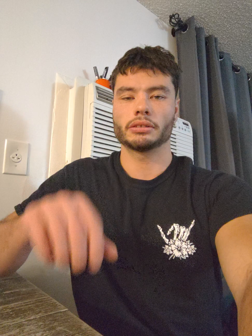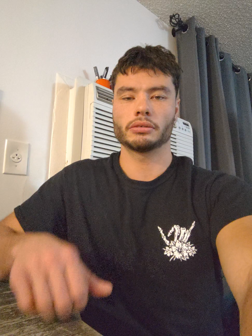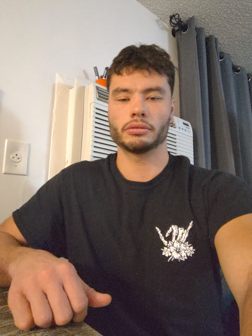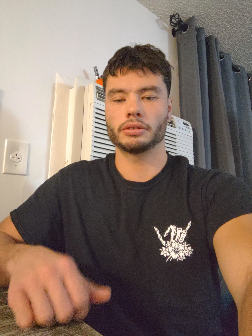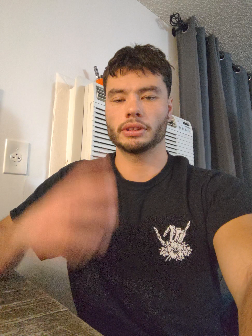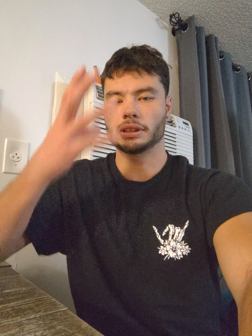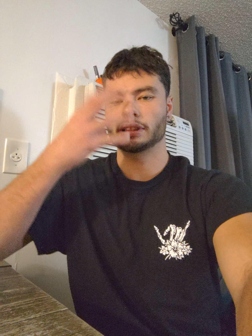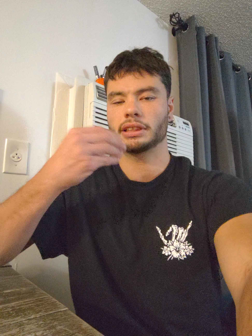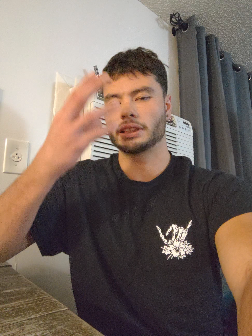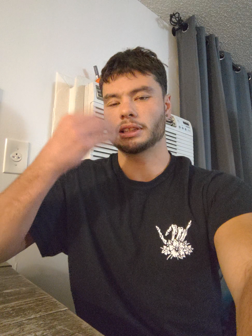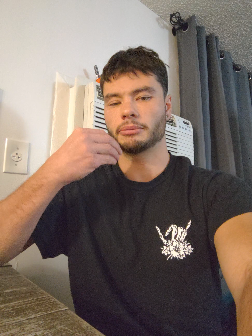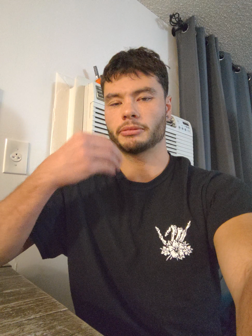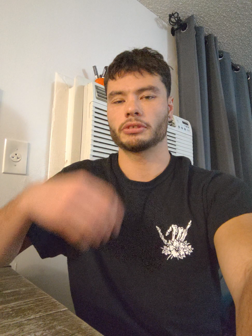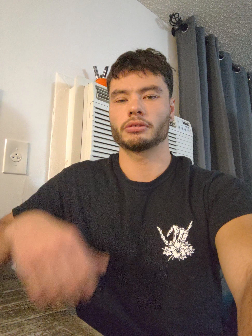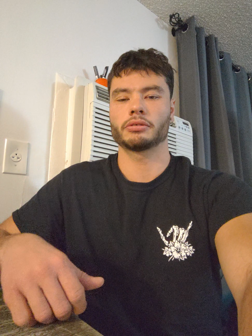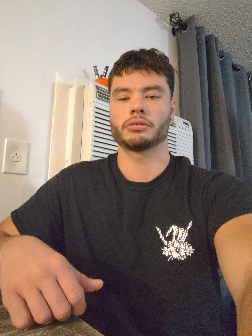sleepy